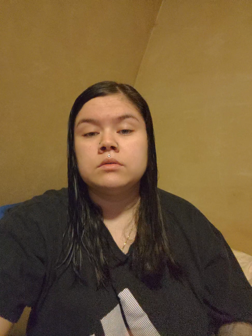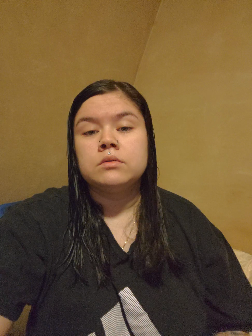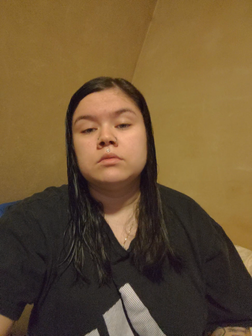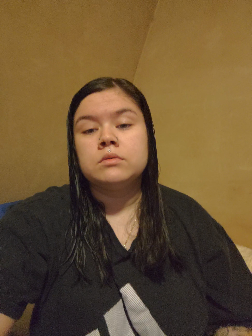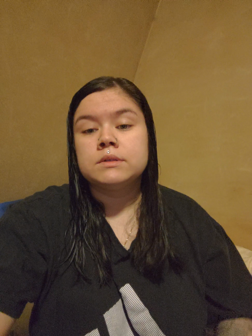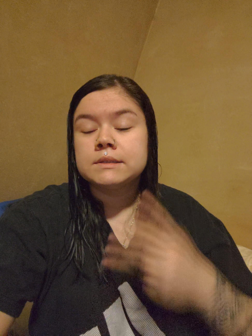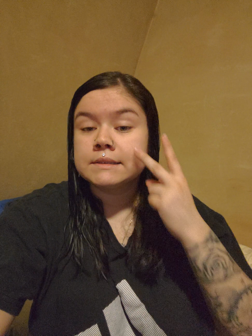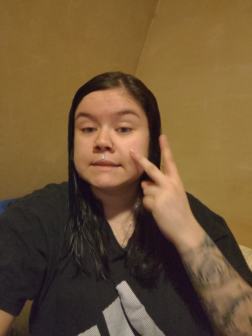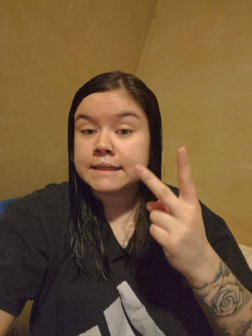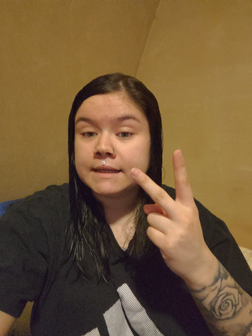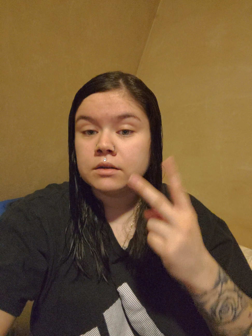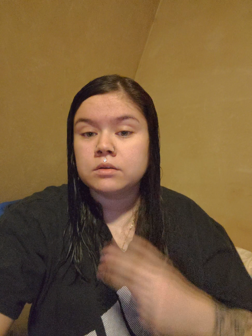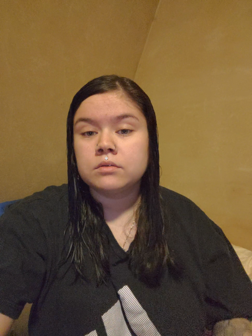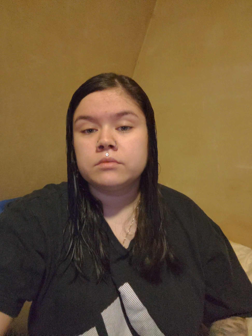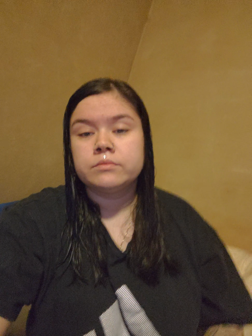see